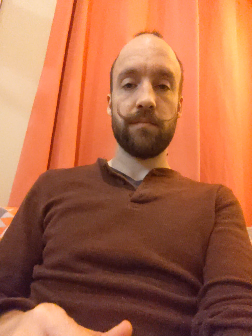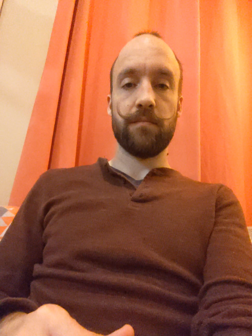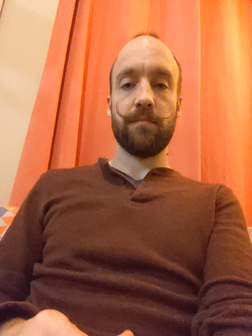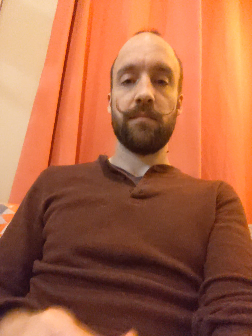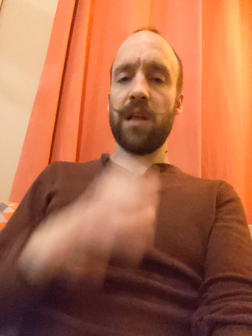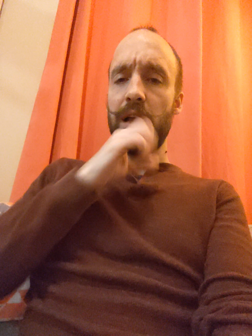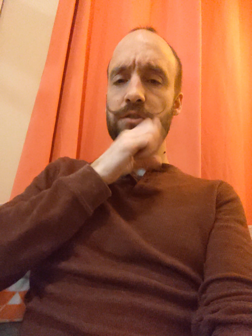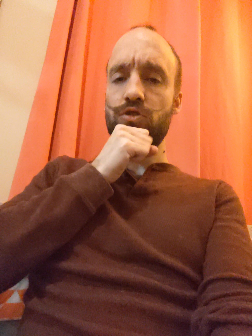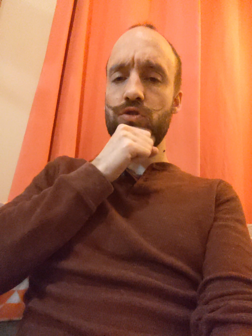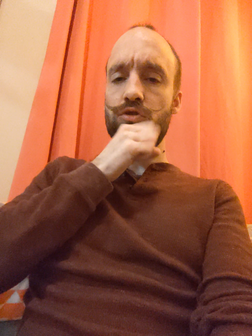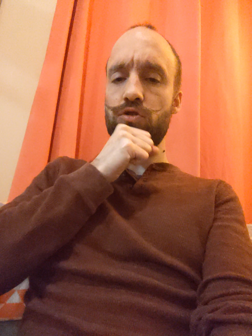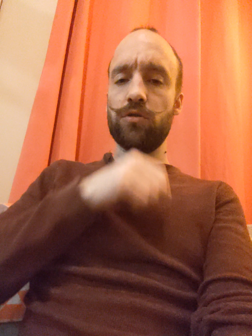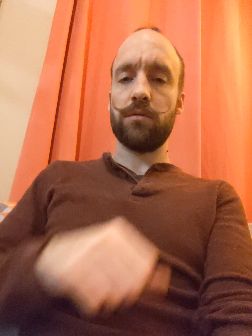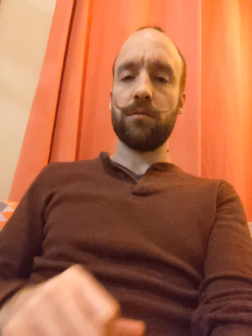orange